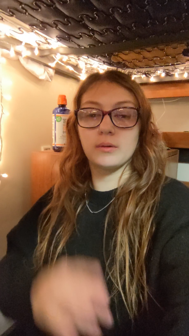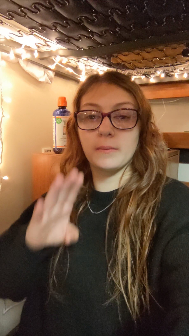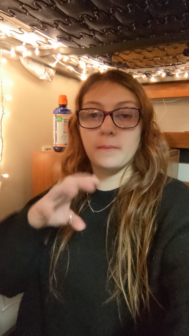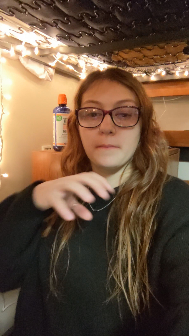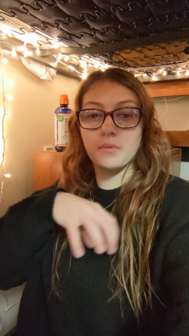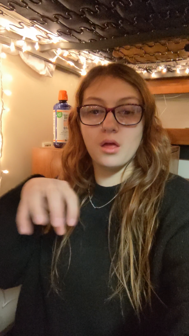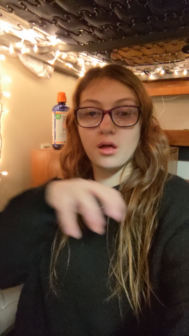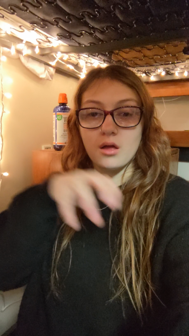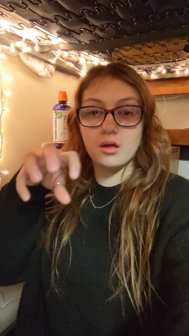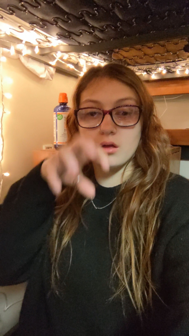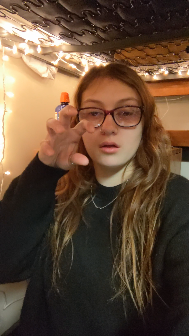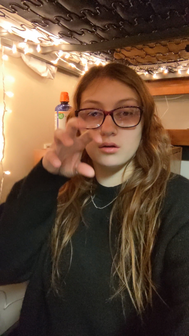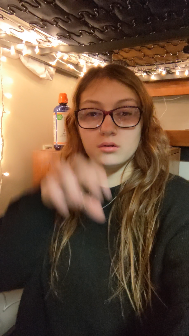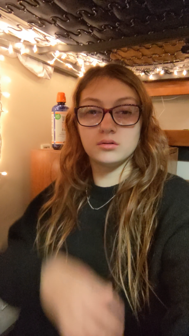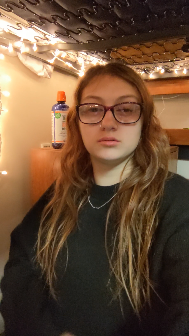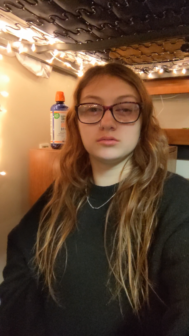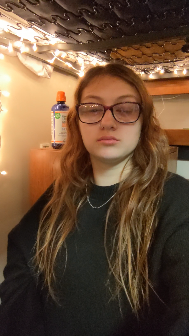block